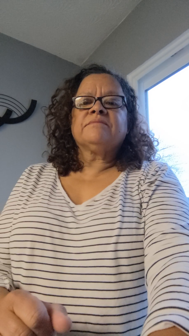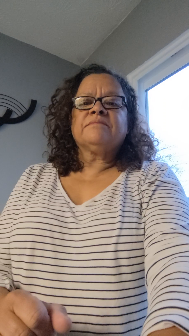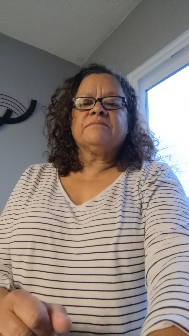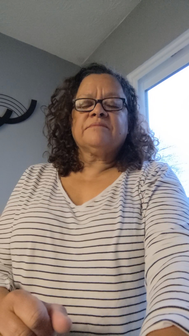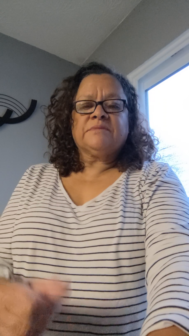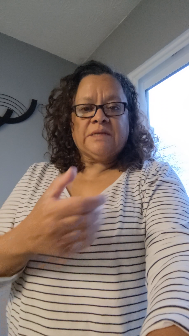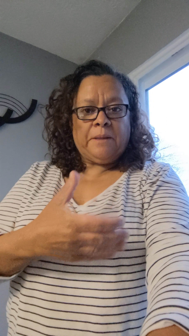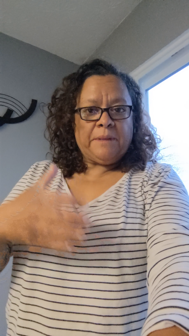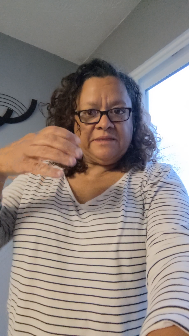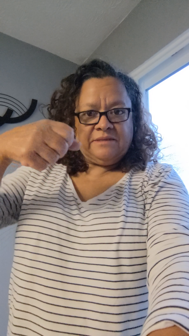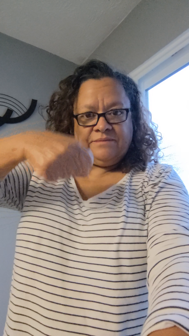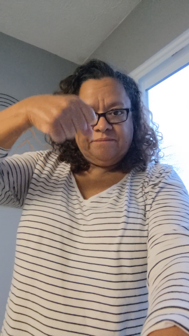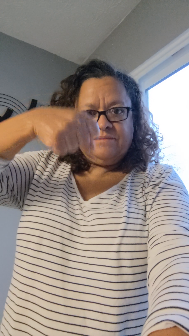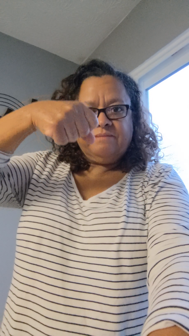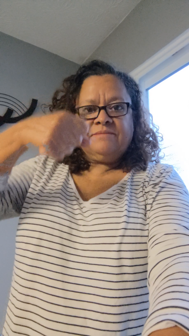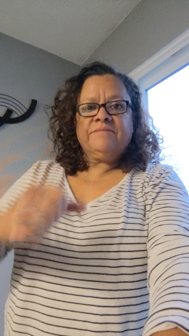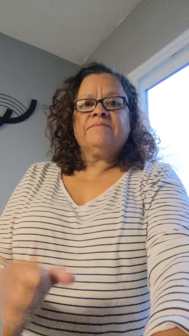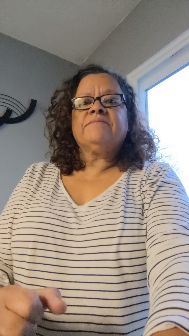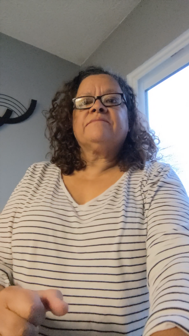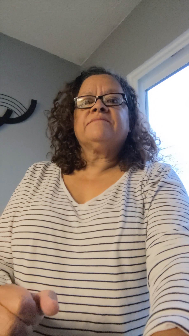basket